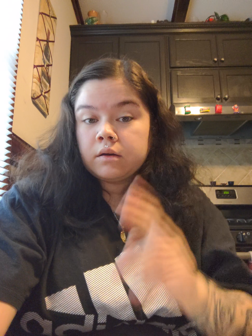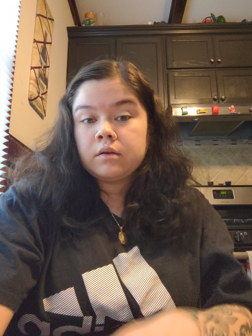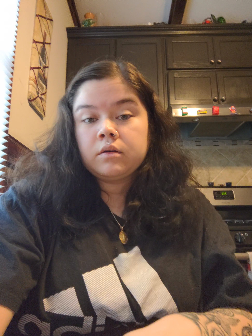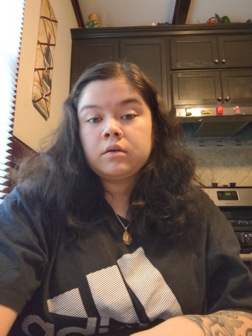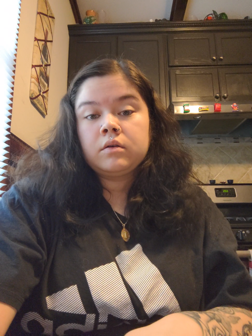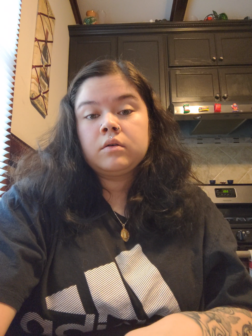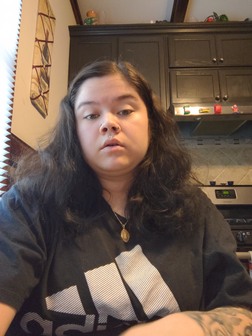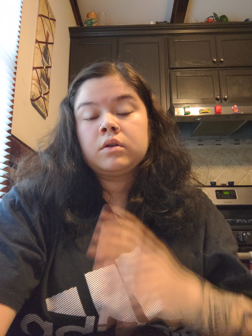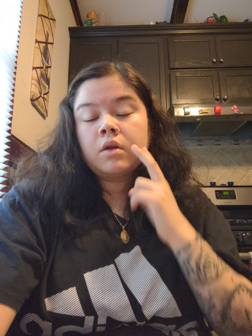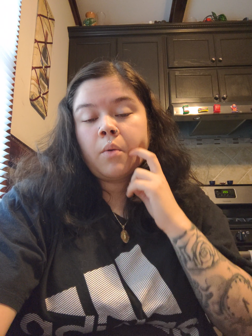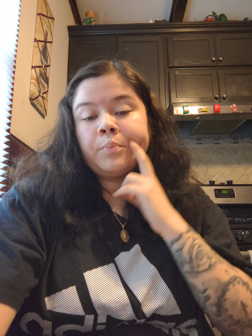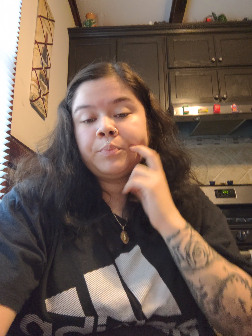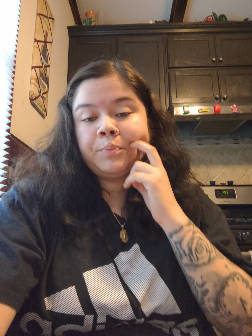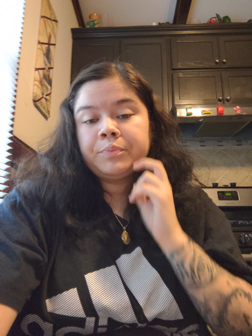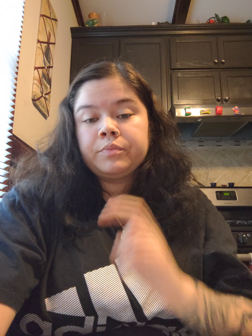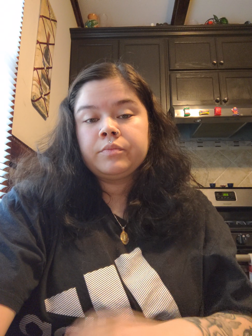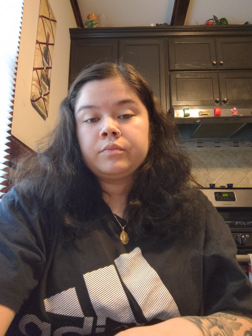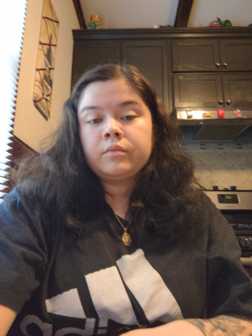gum